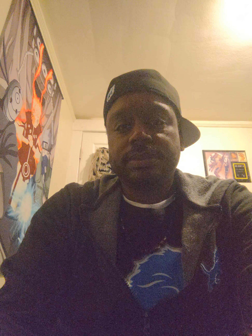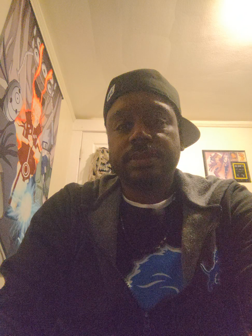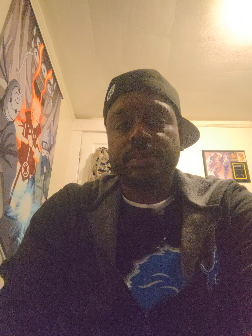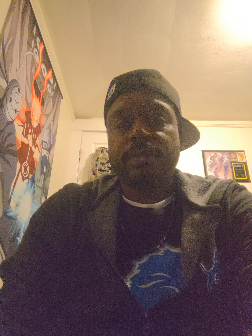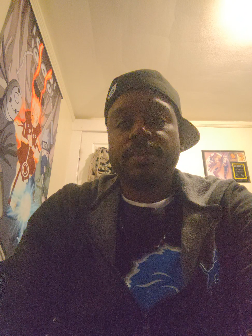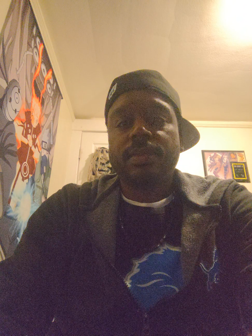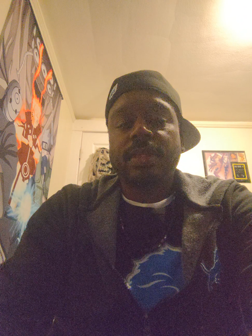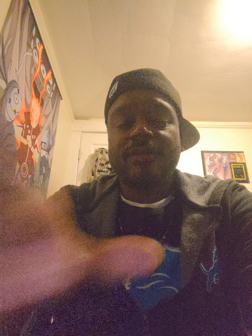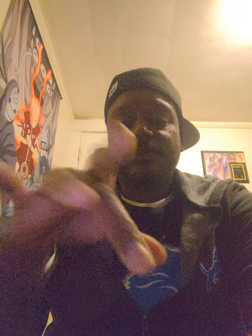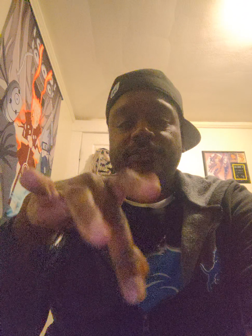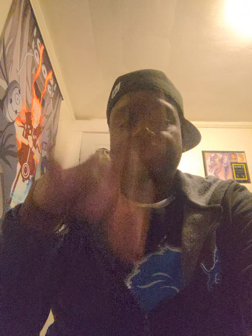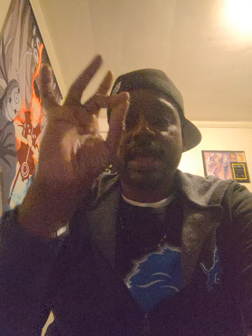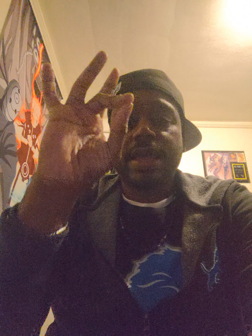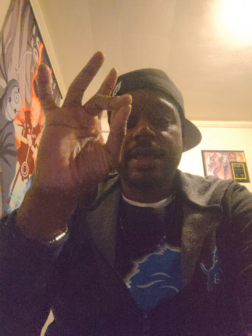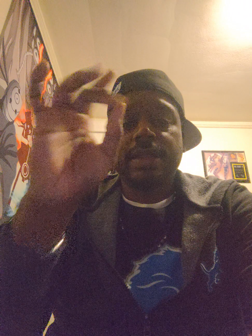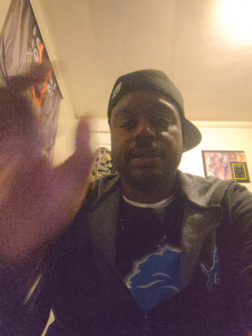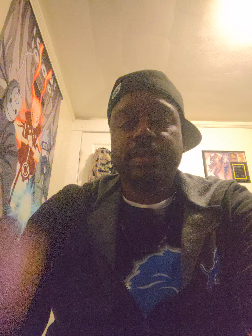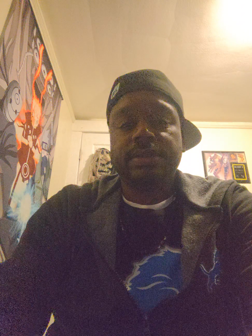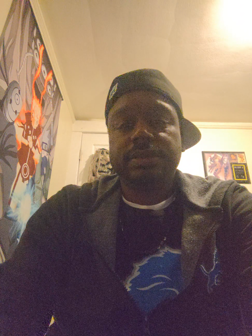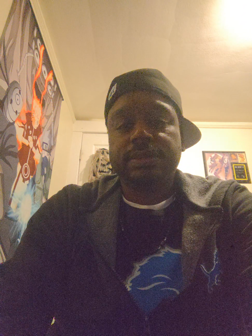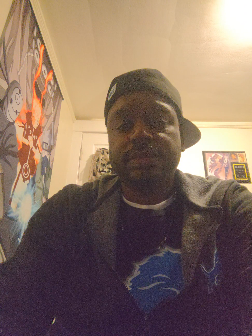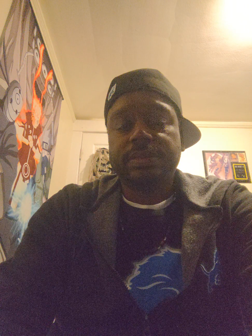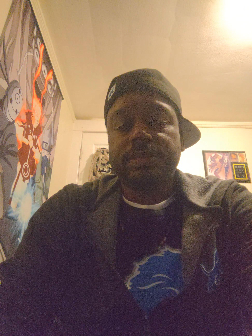find